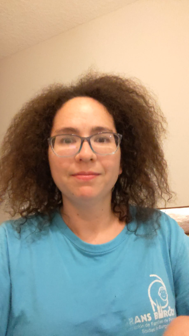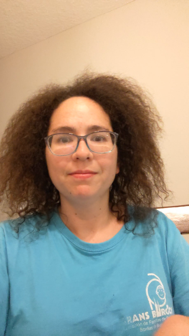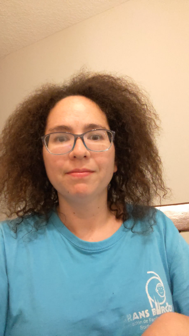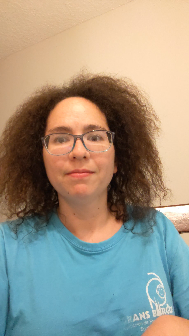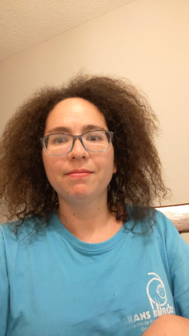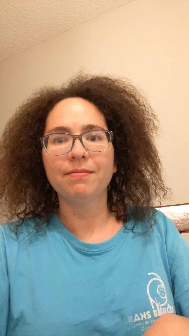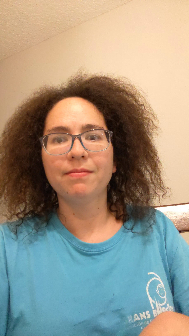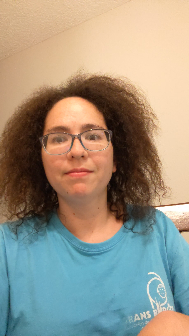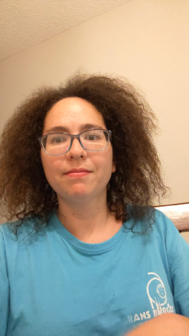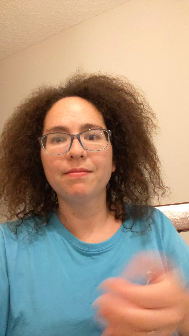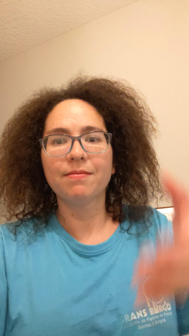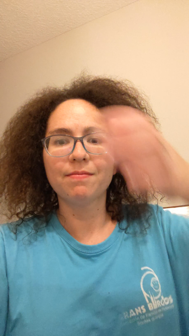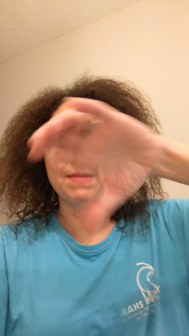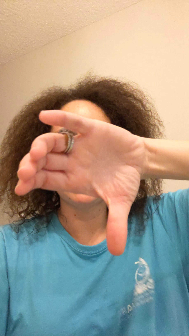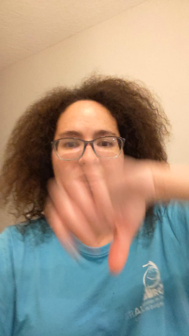dump